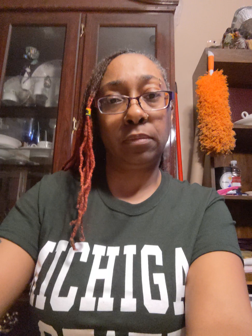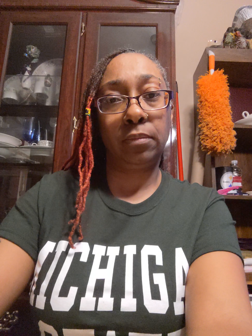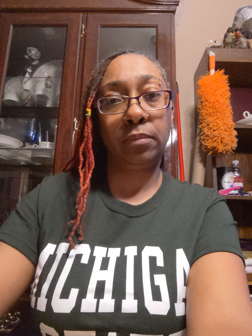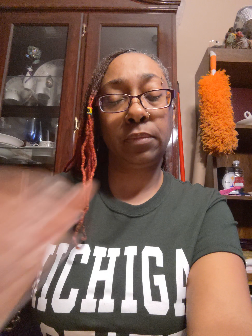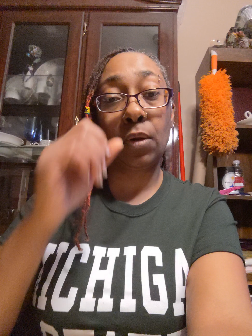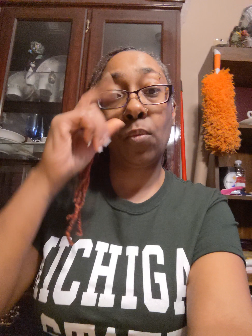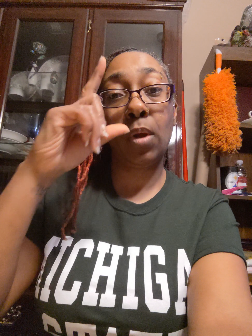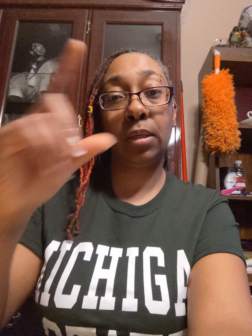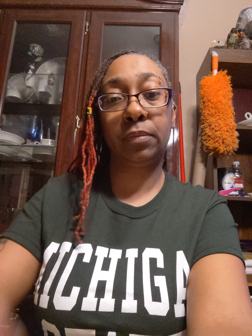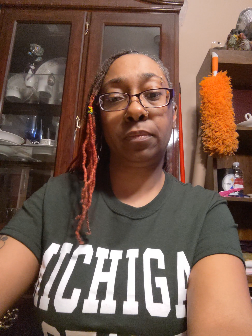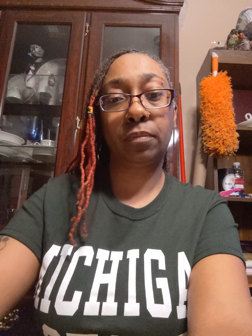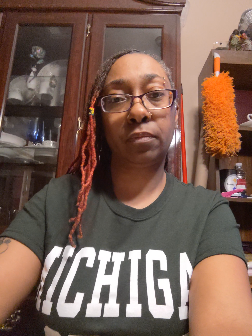wake